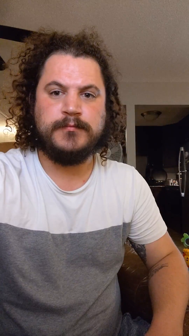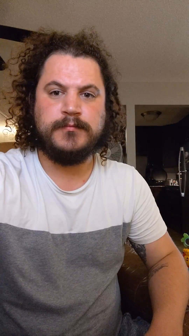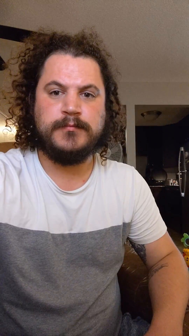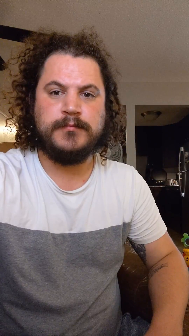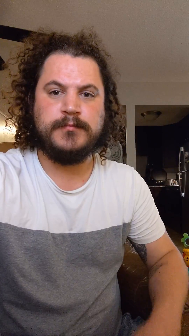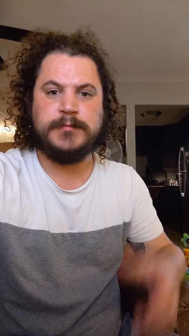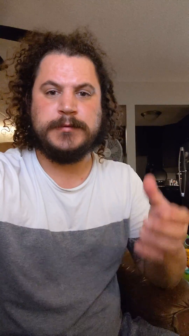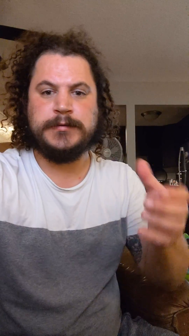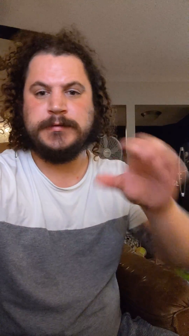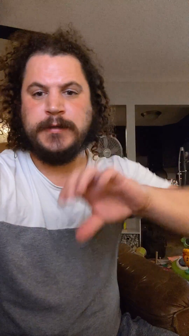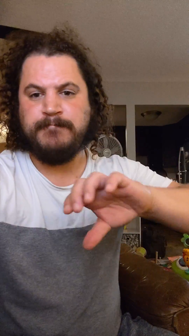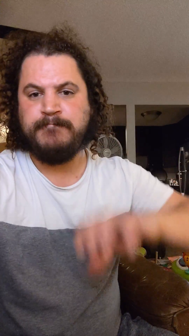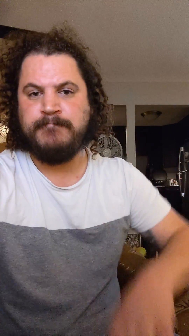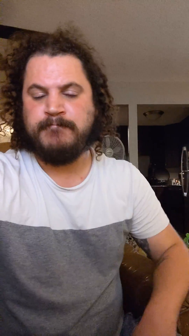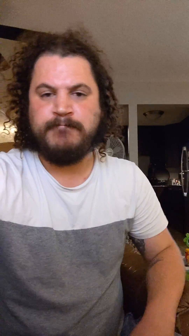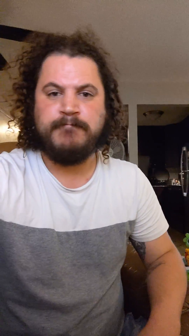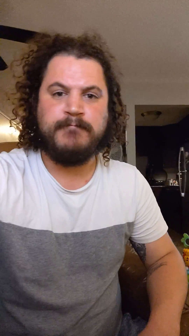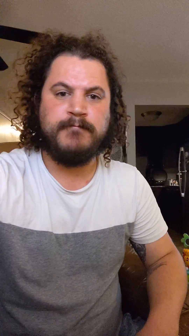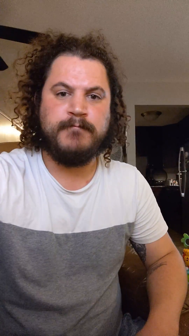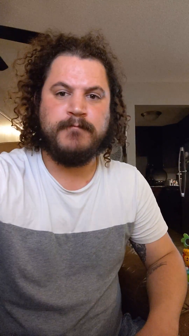dump